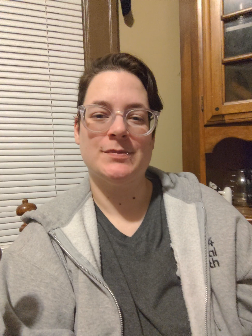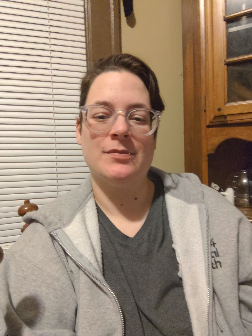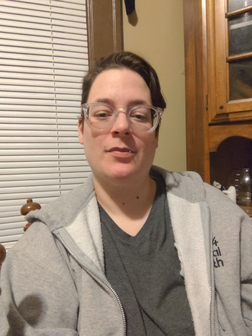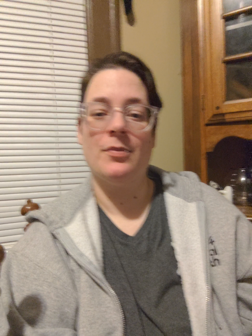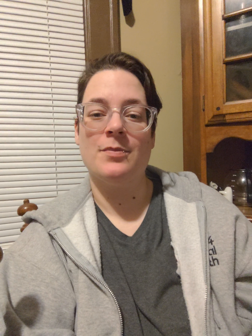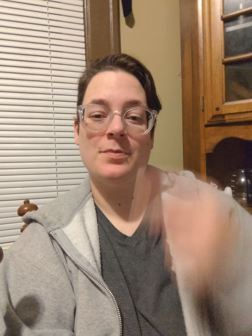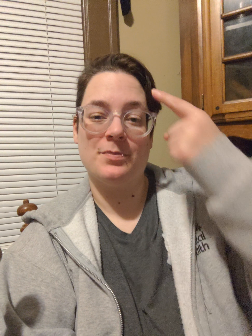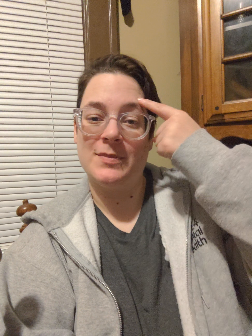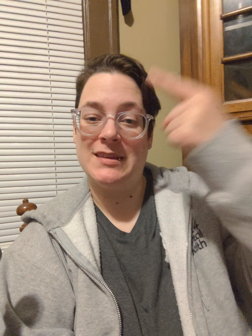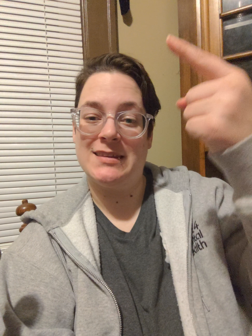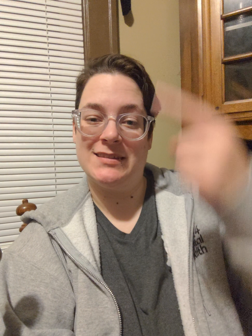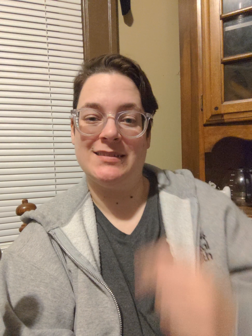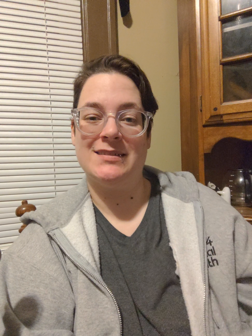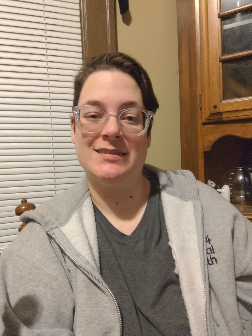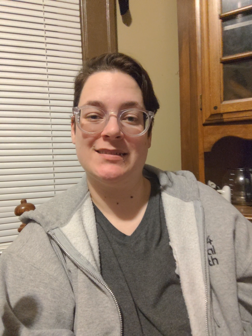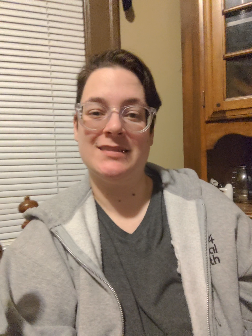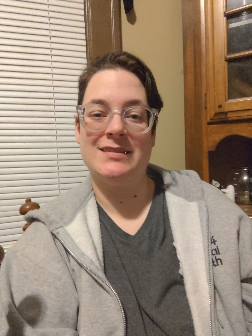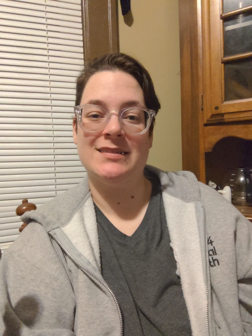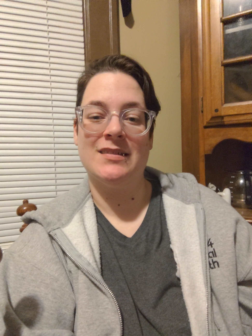penny